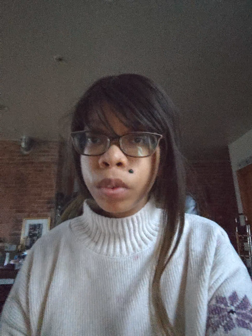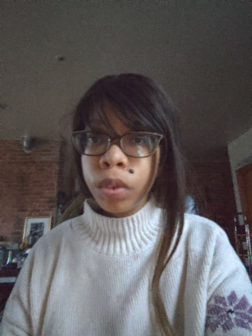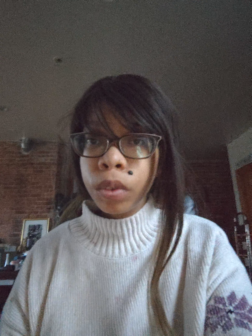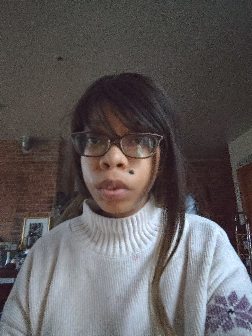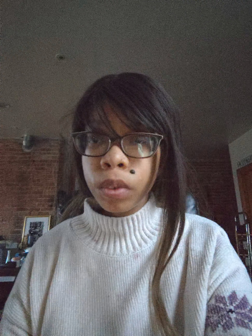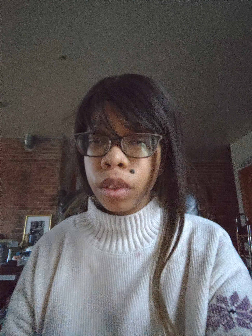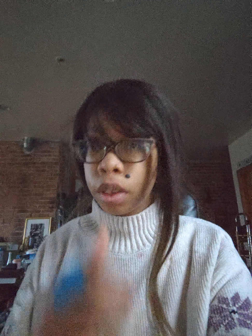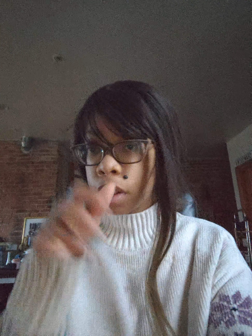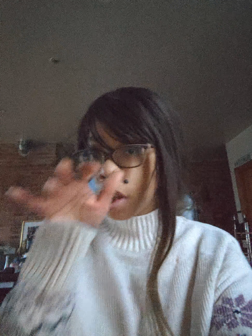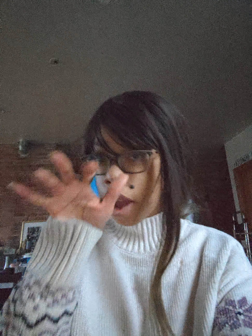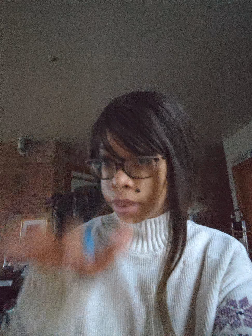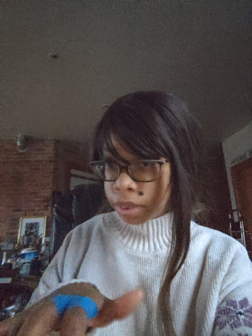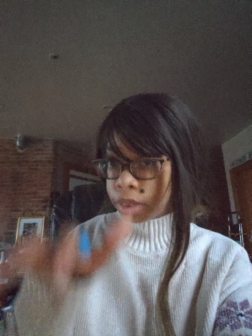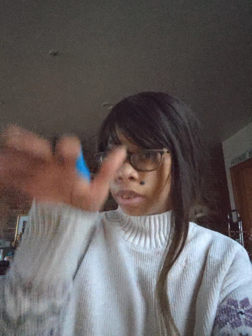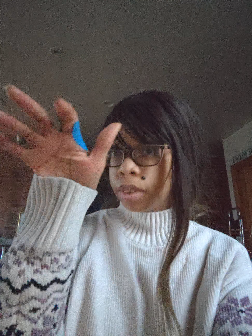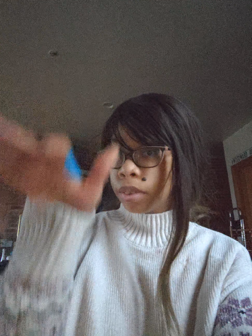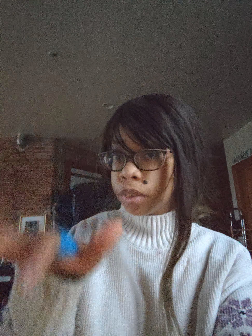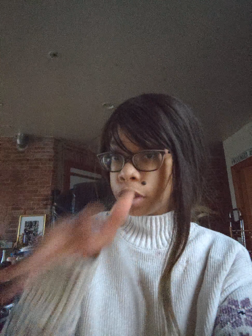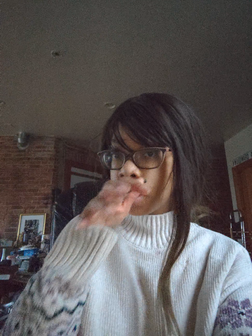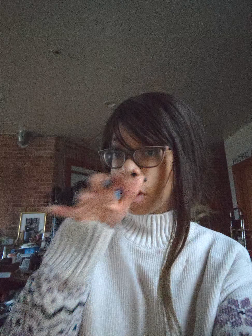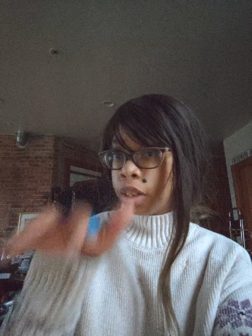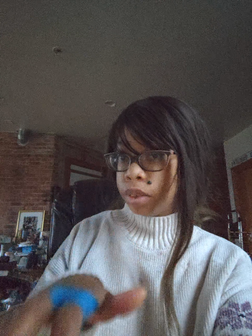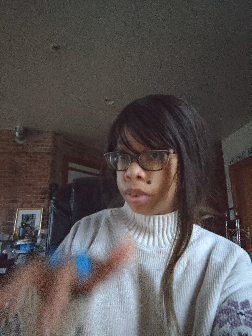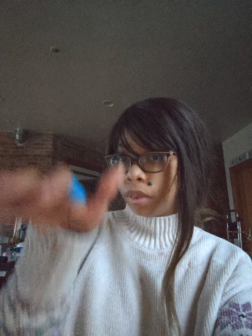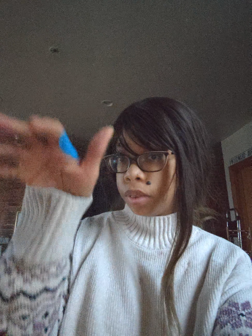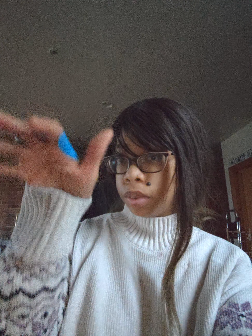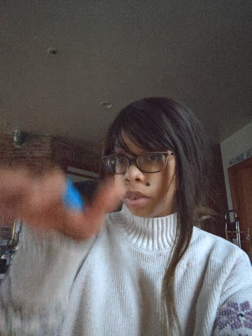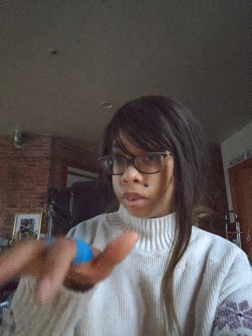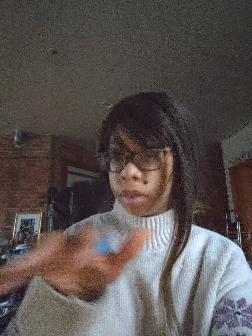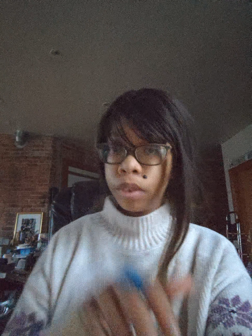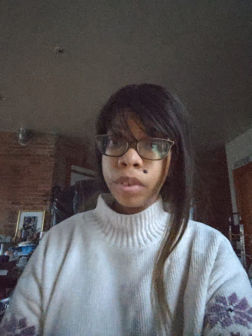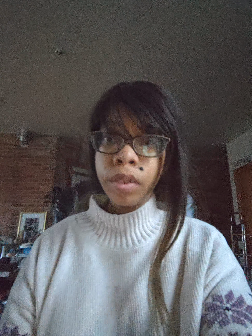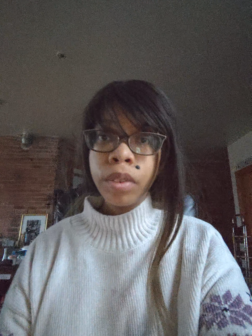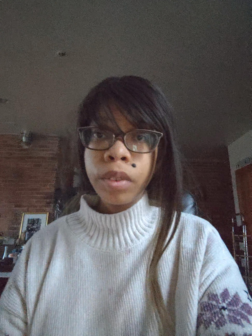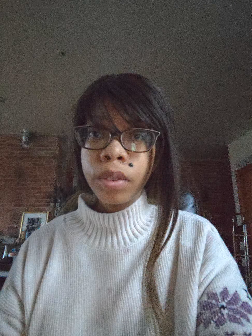alligator